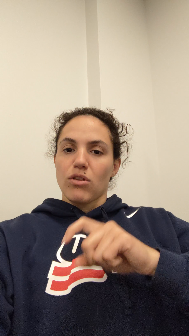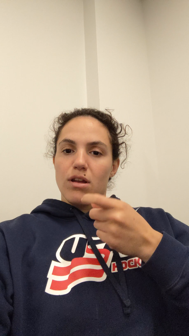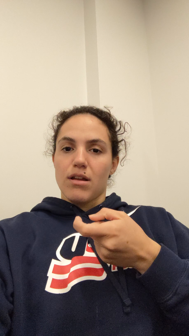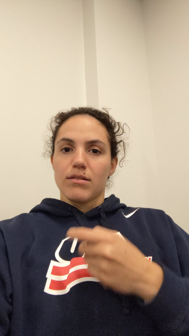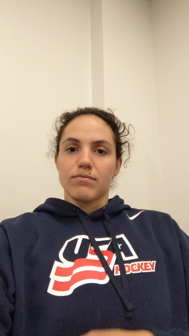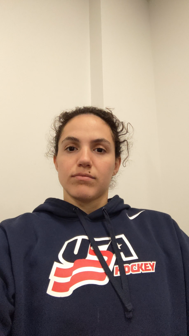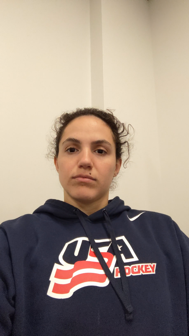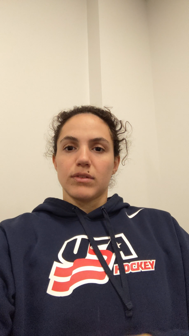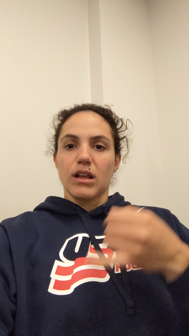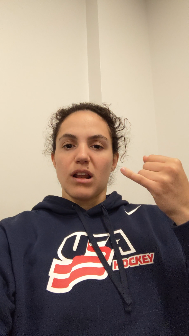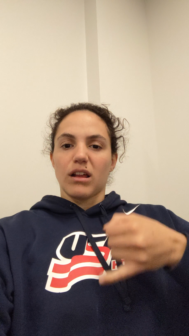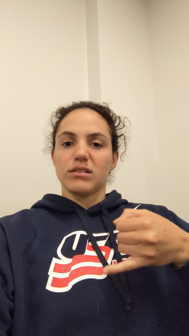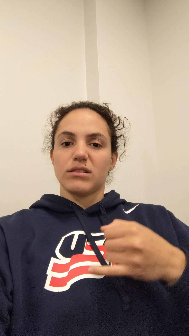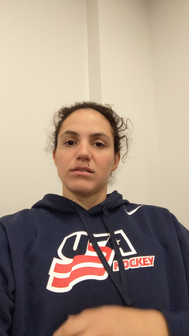last